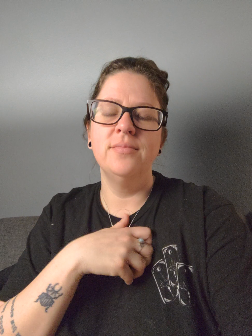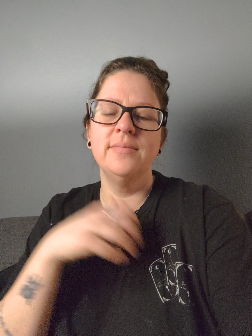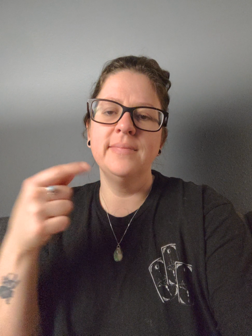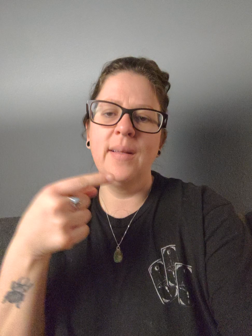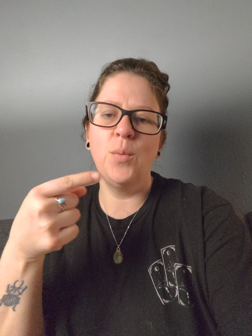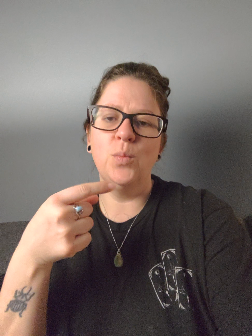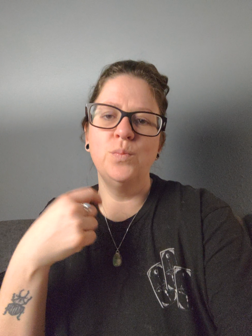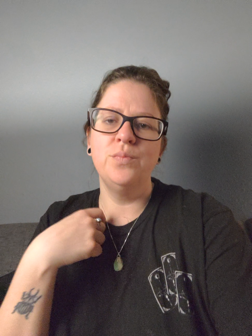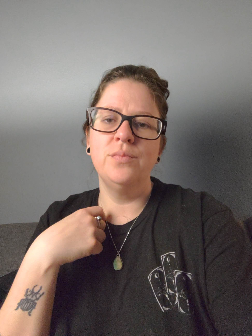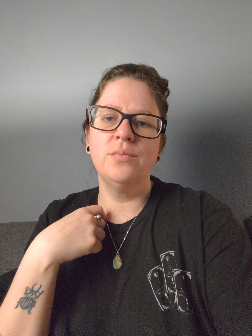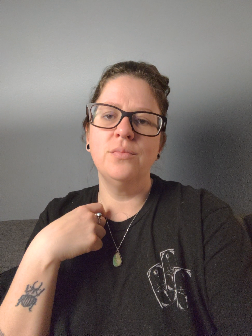owie